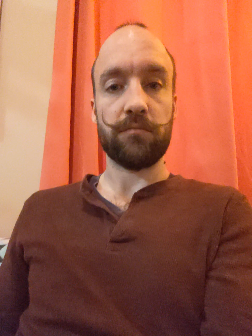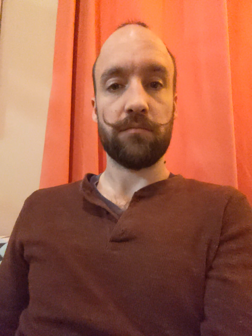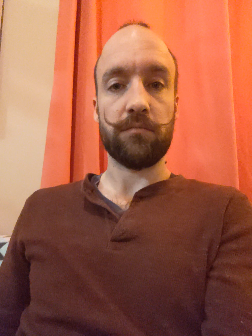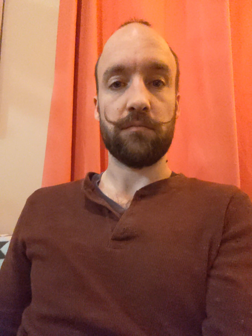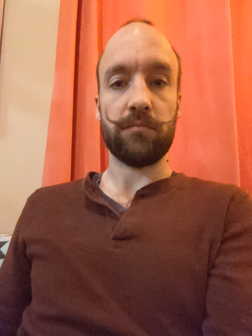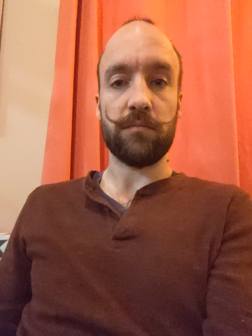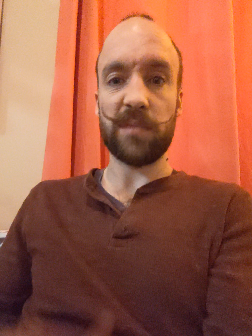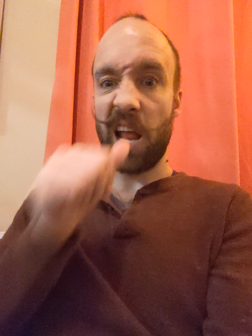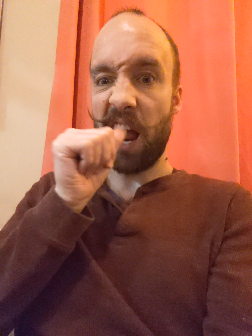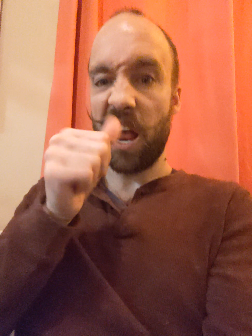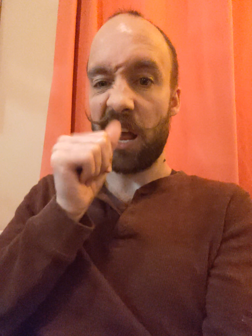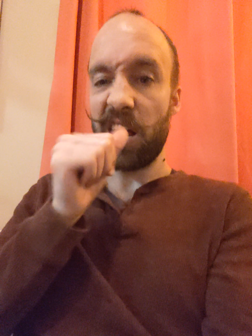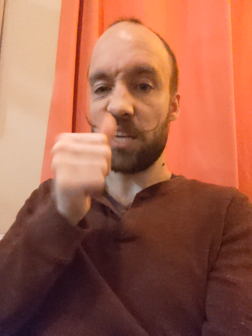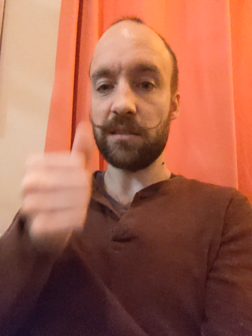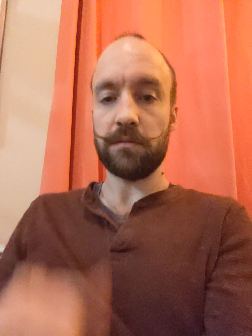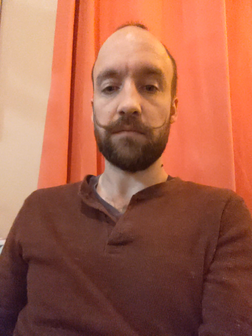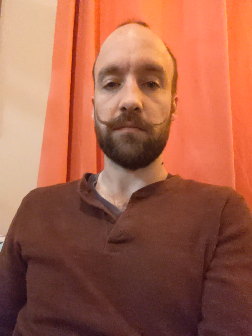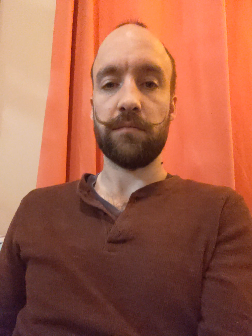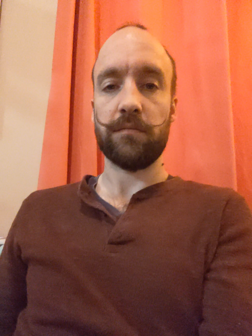nuts